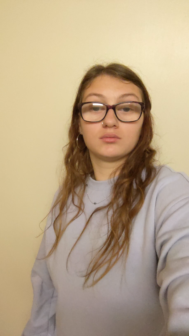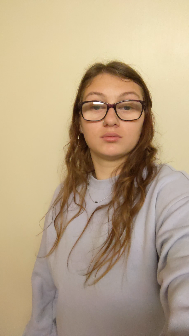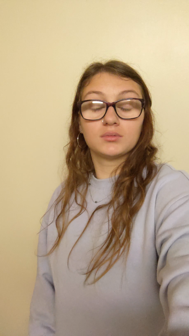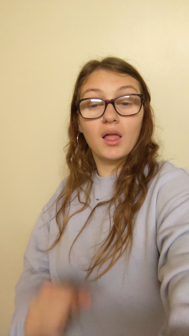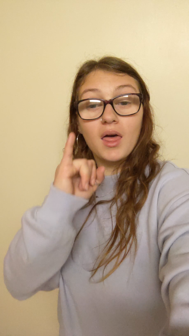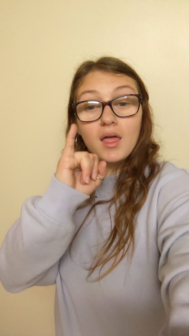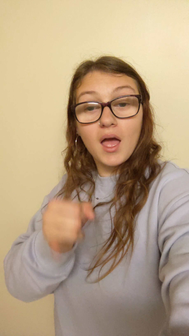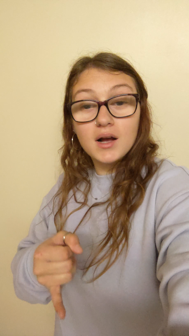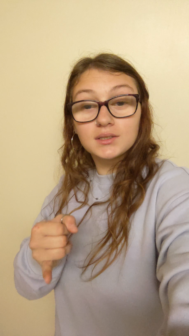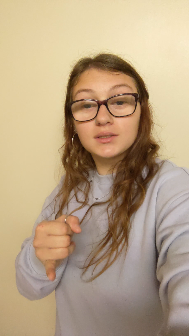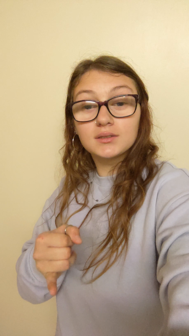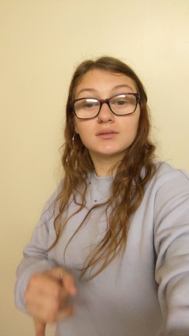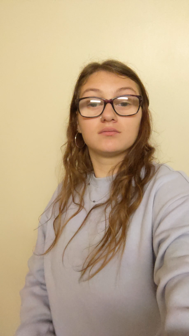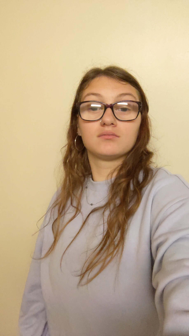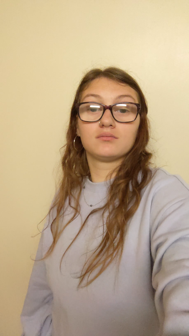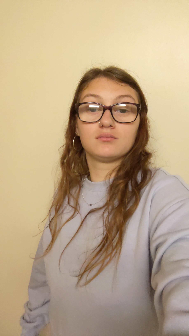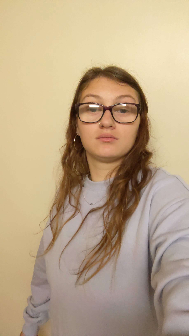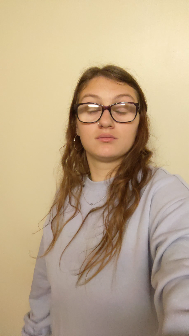last